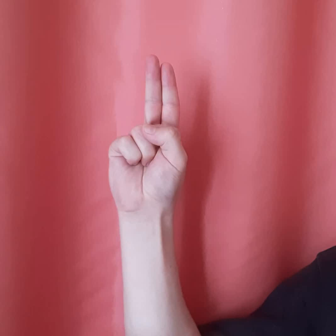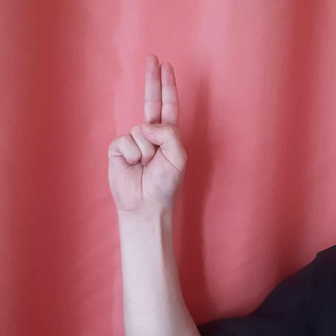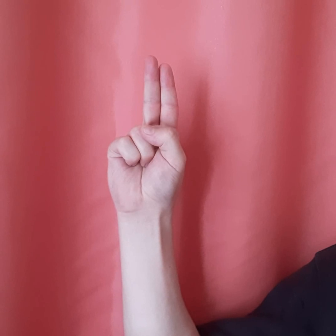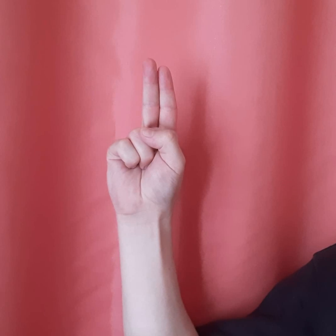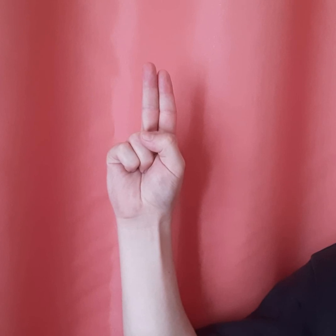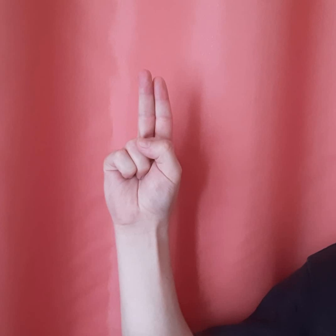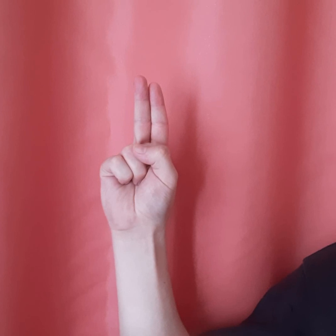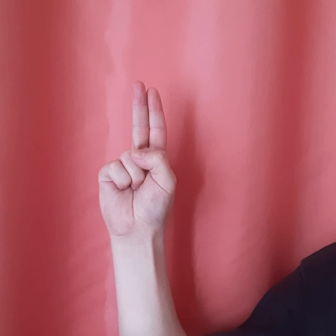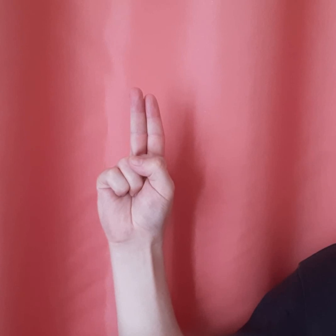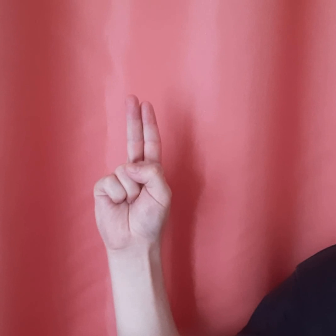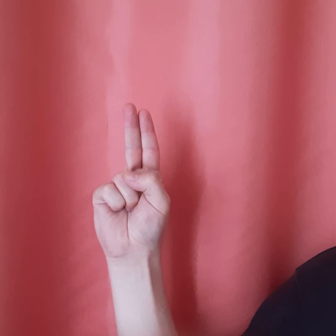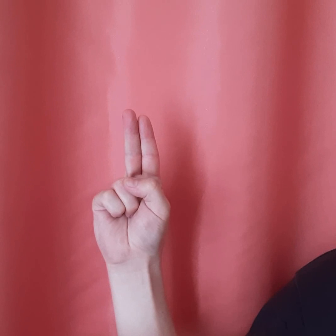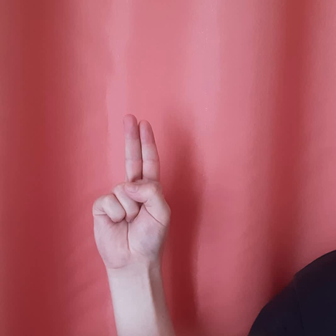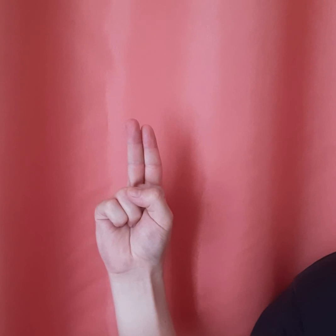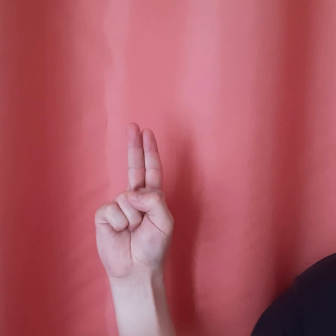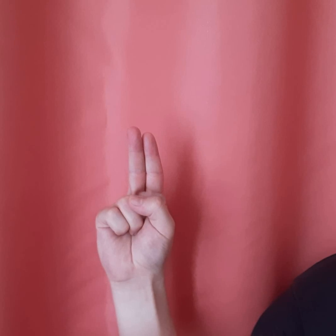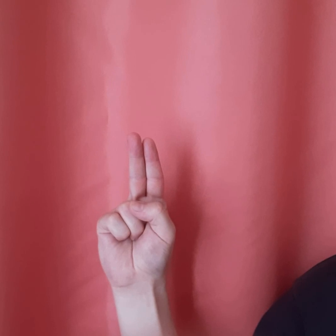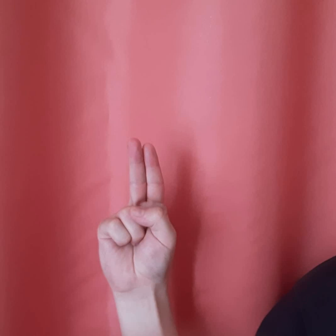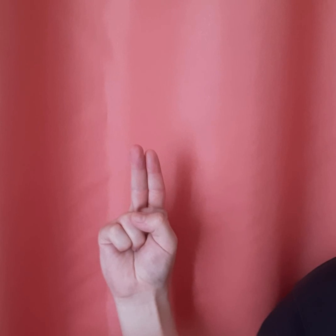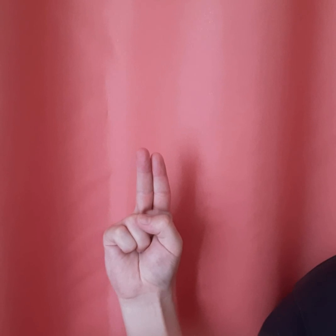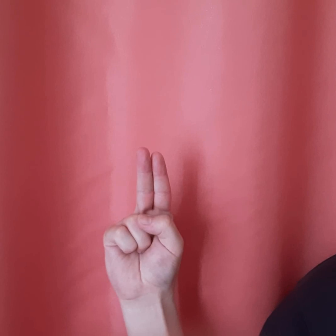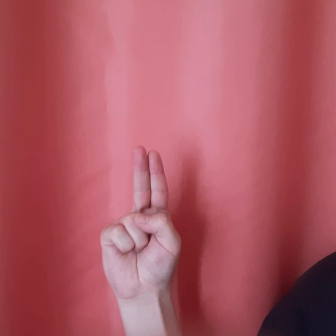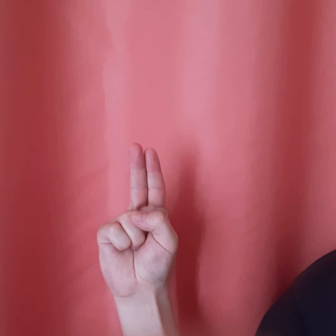Ц